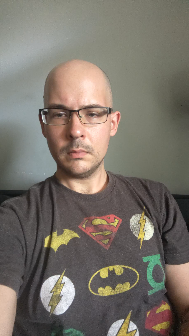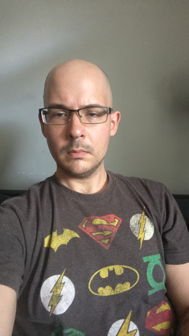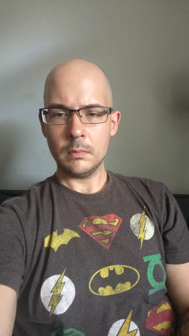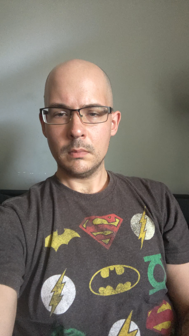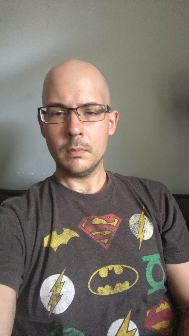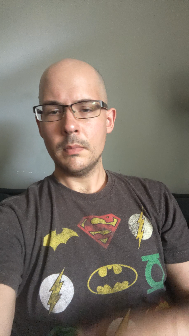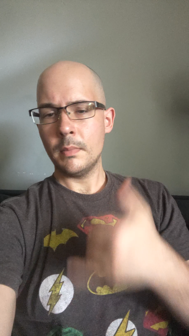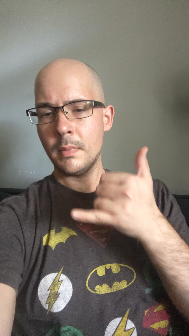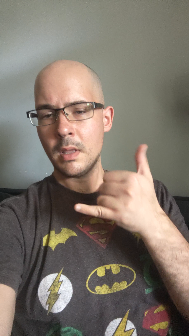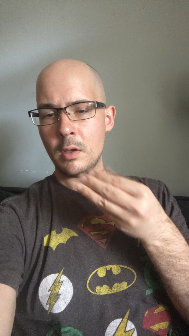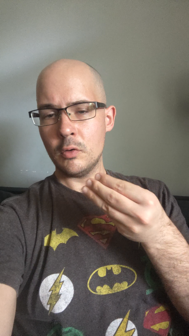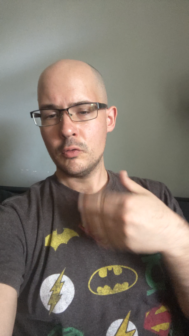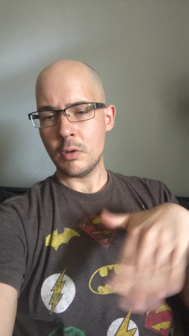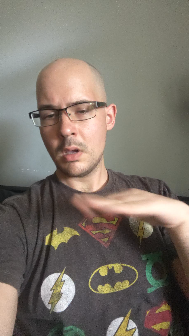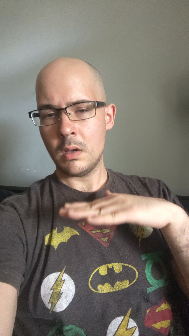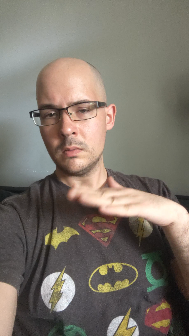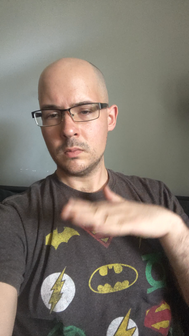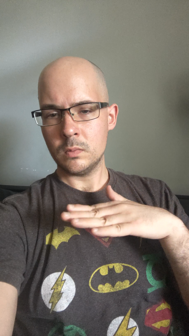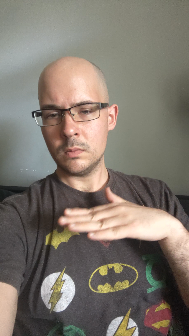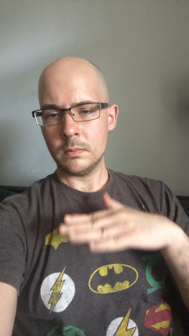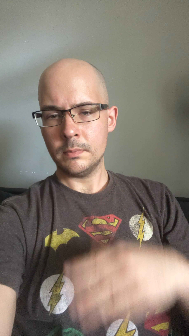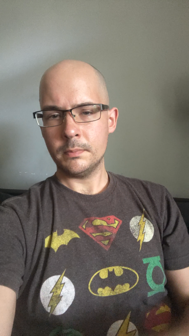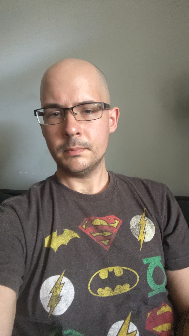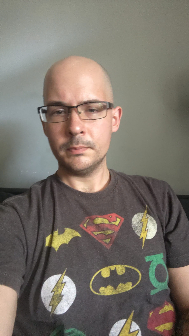playground